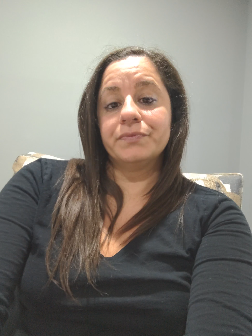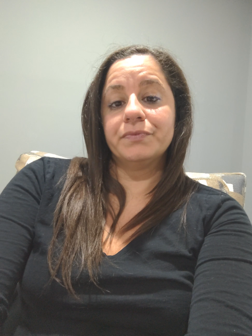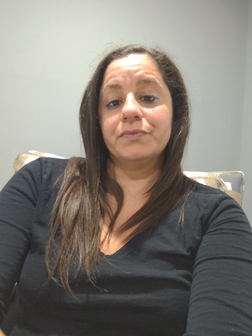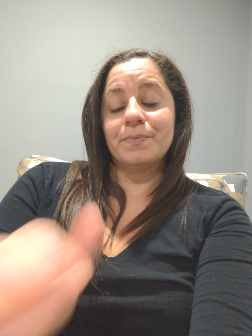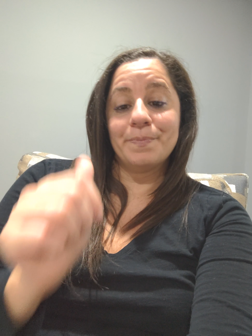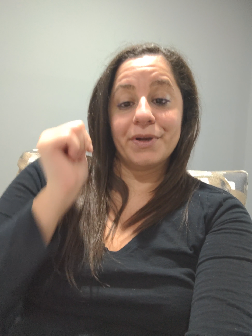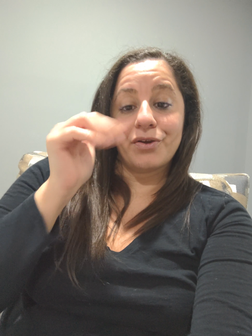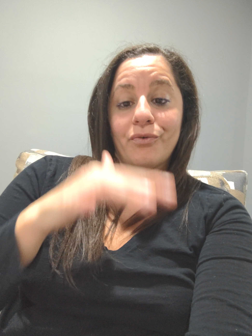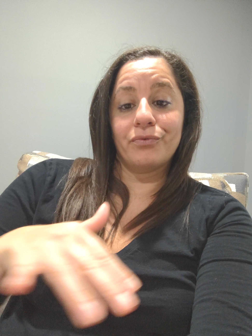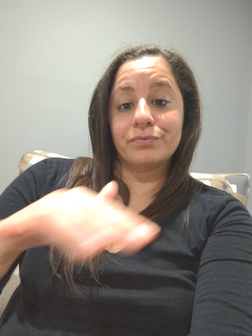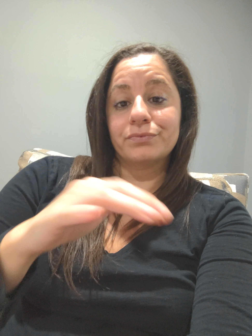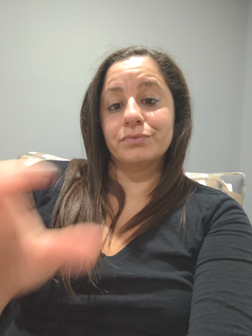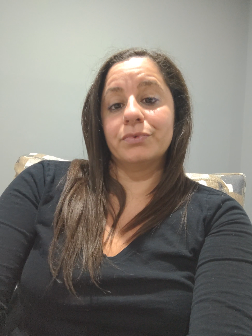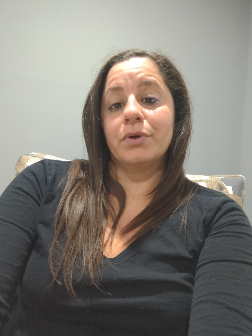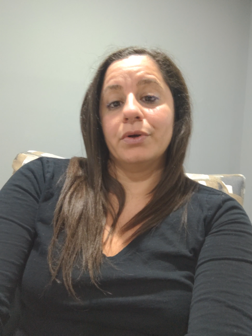backyard